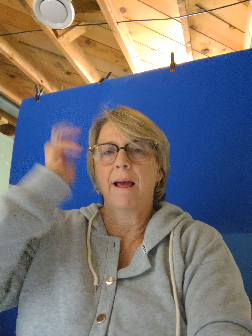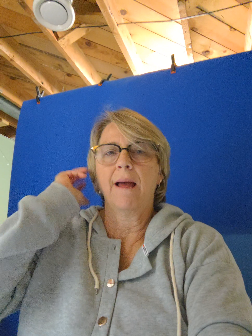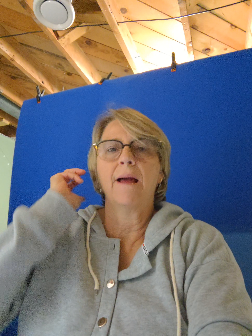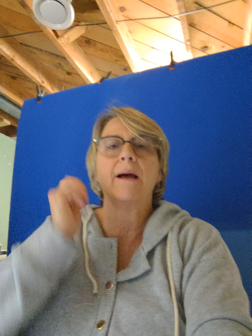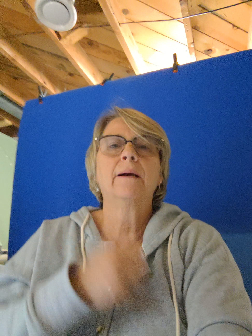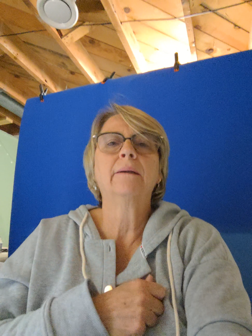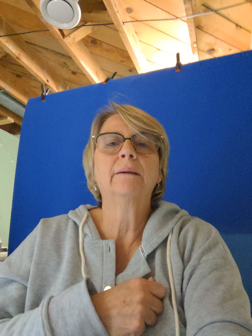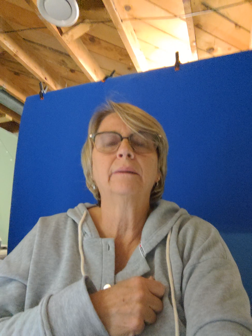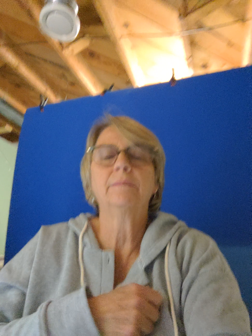lion